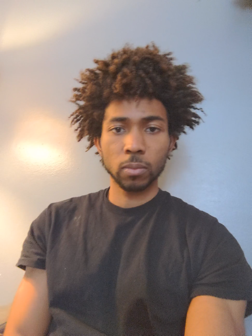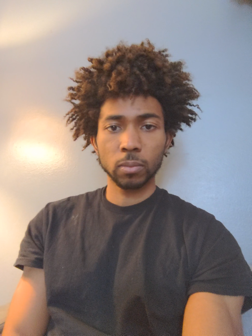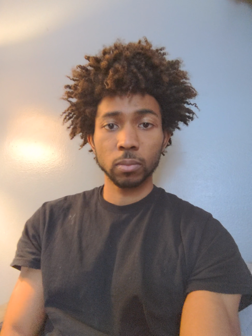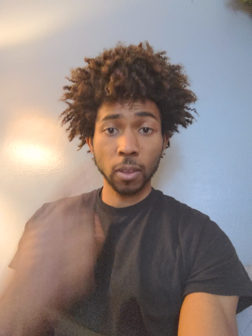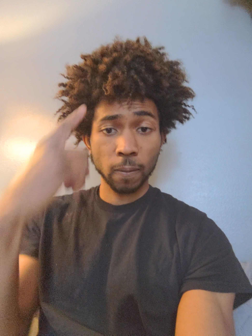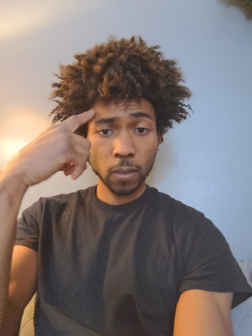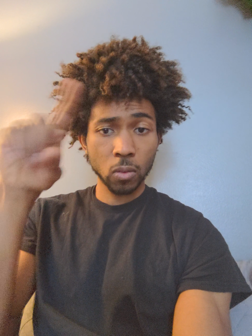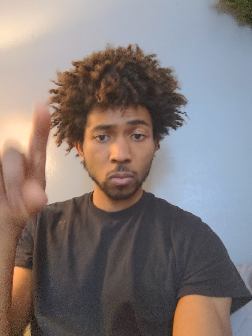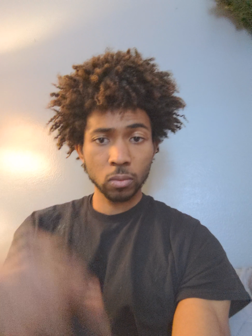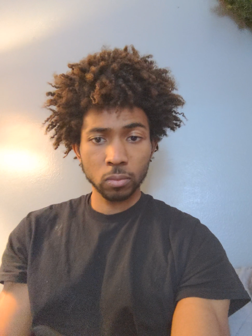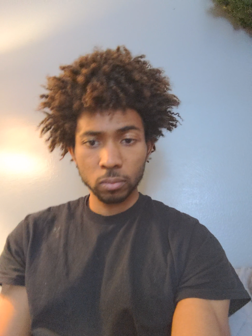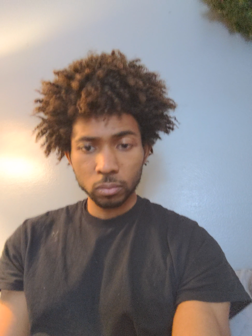for